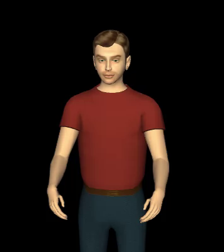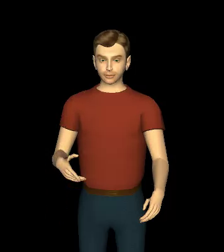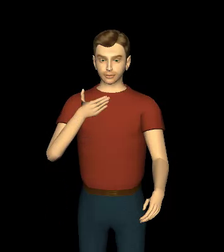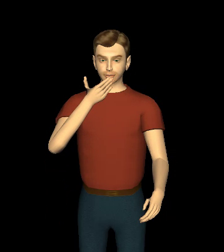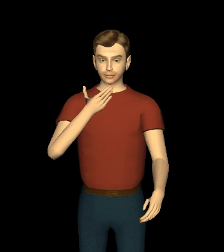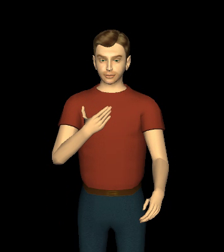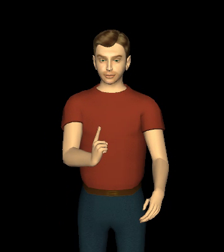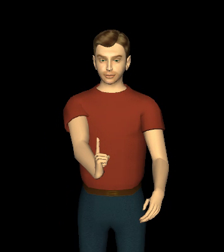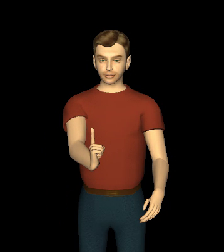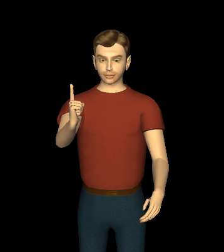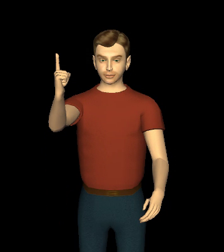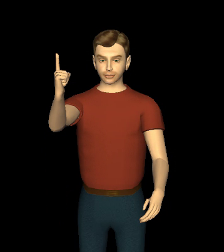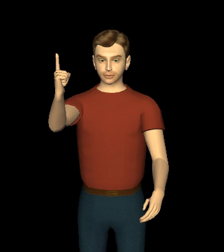الحمدلله